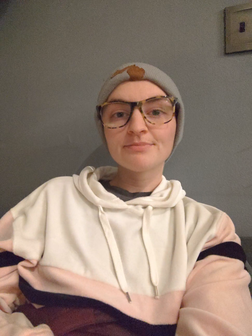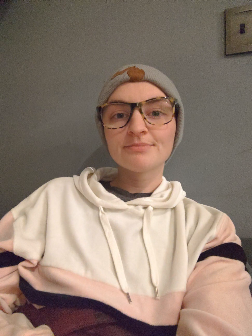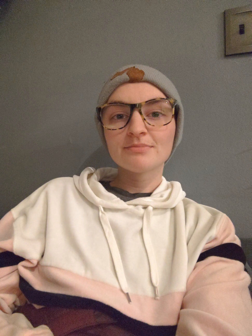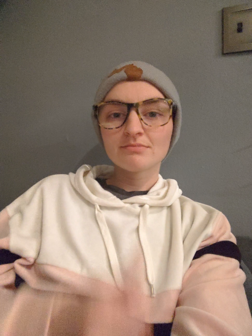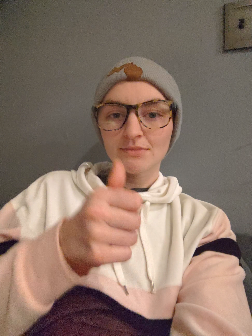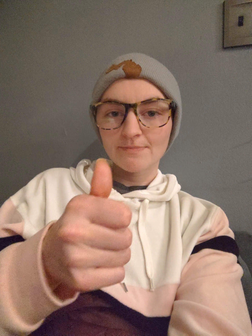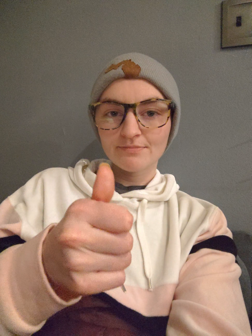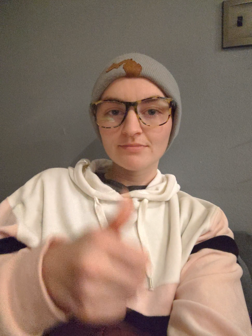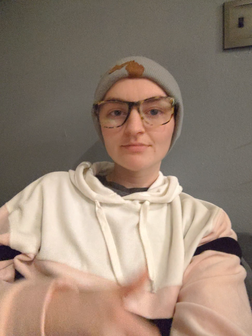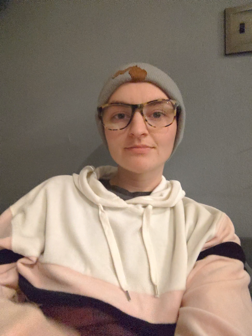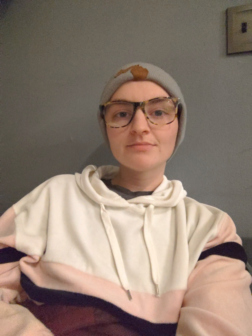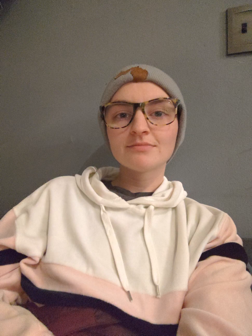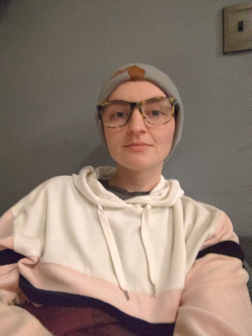yourself